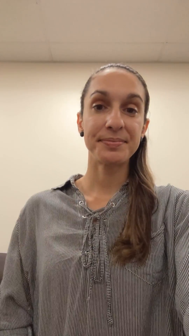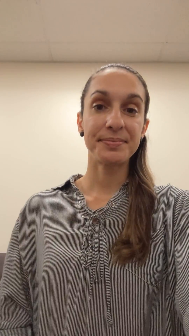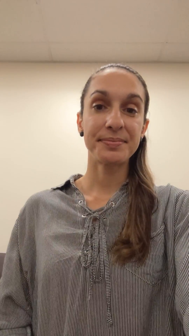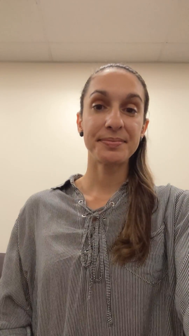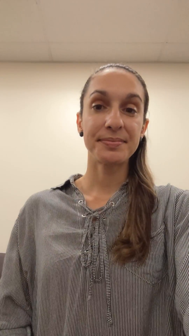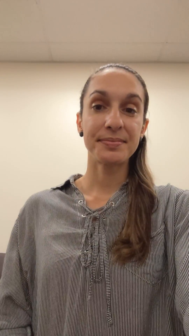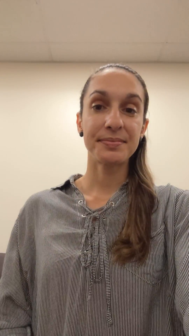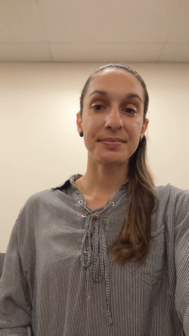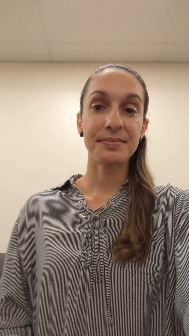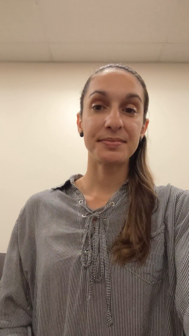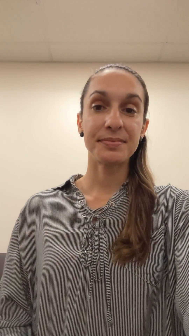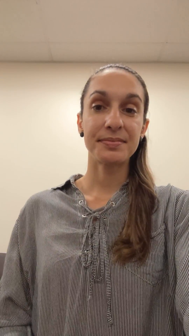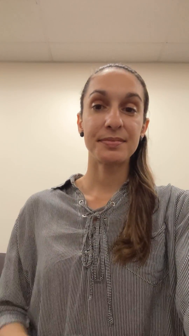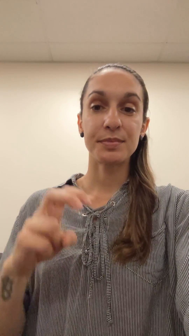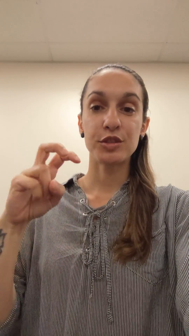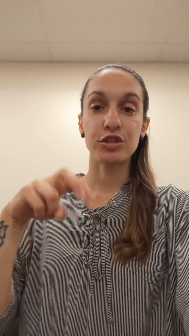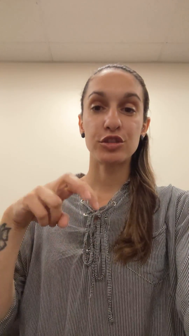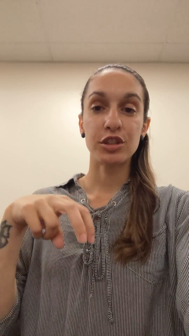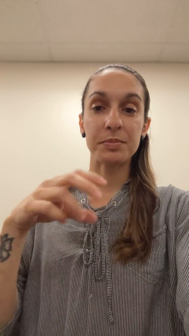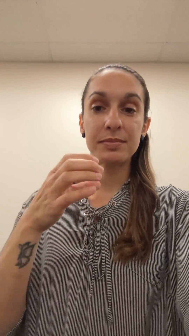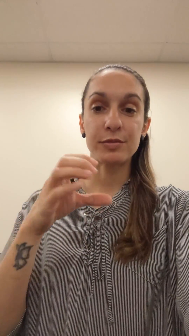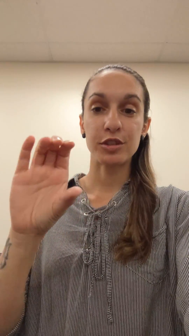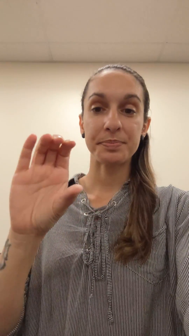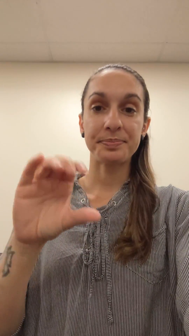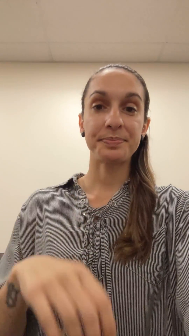potato chip